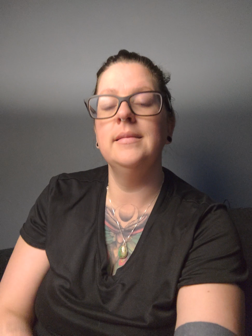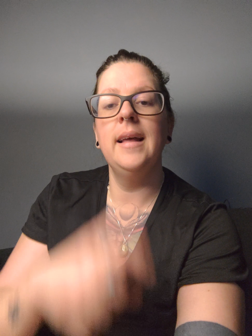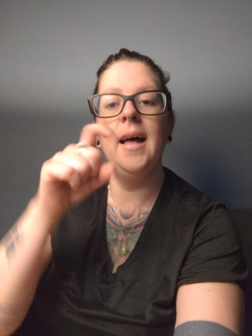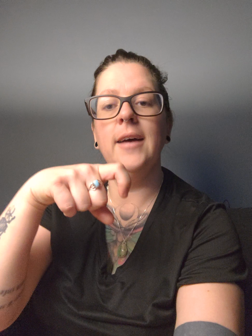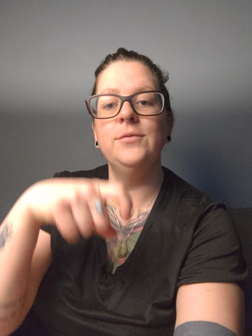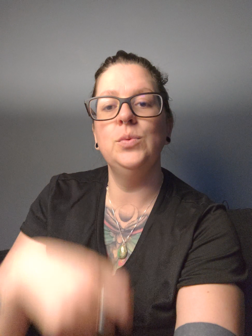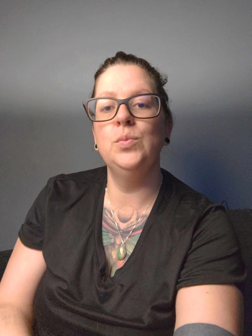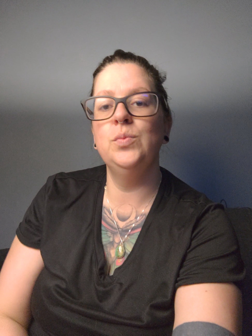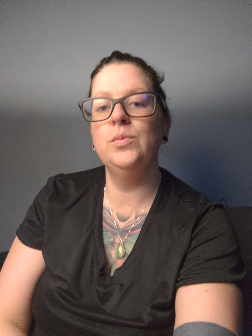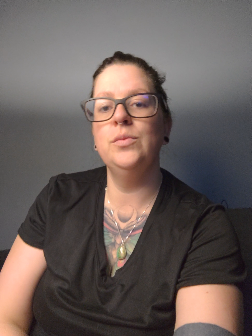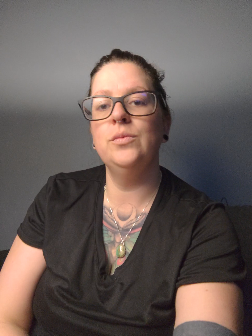have to